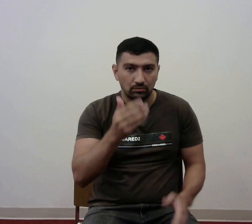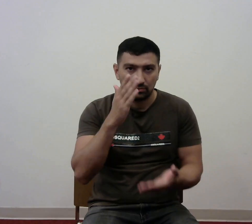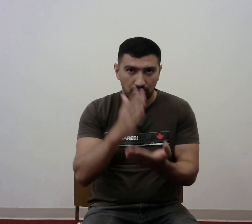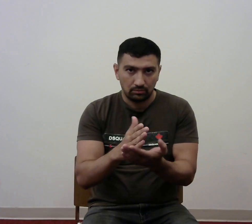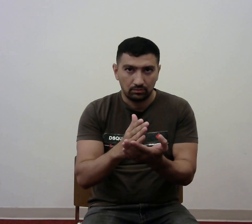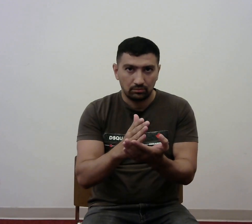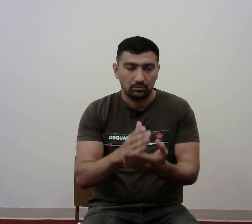var